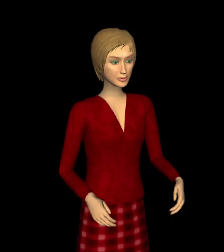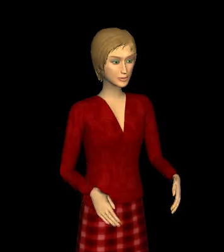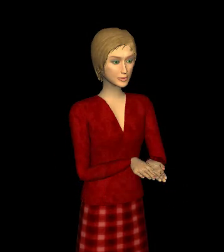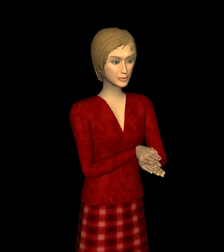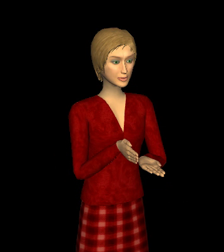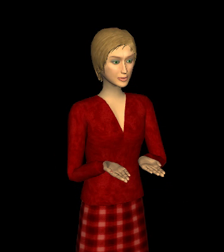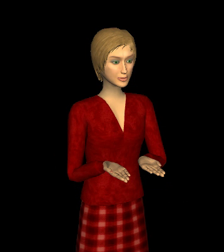نسخة